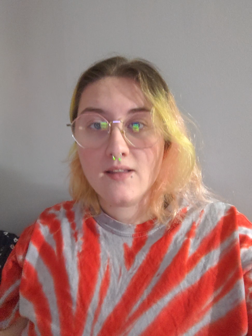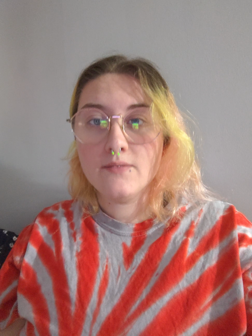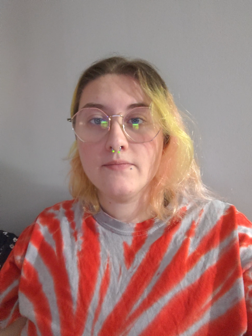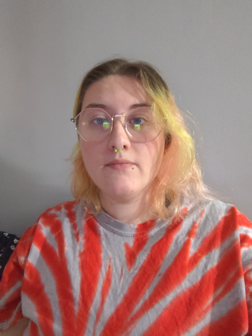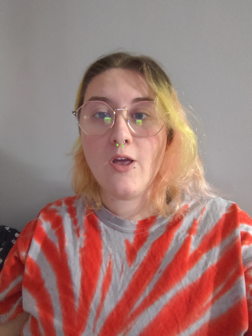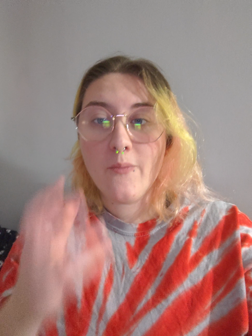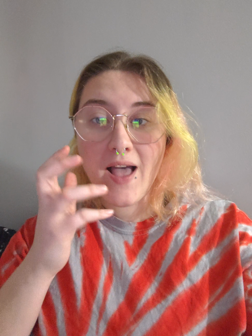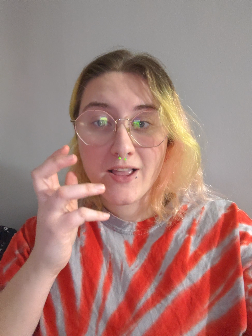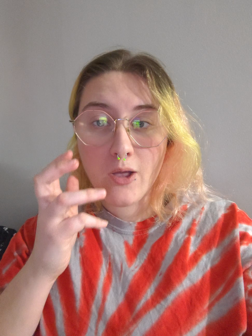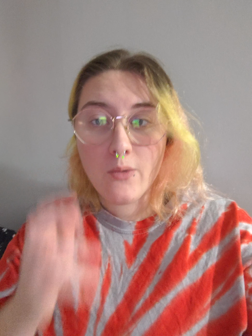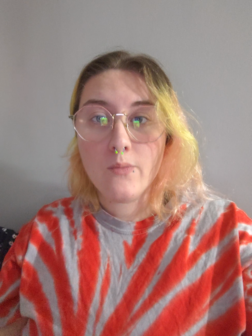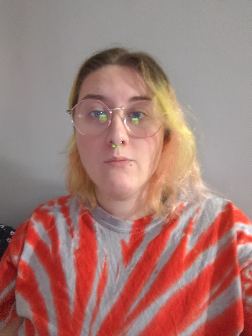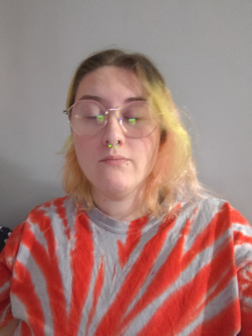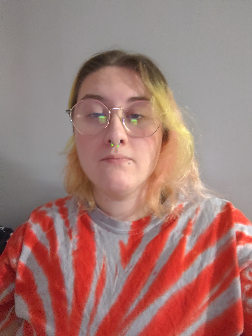radio